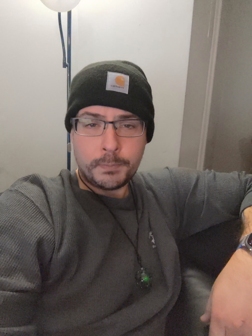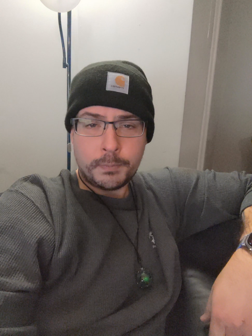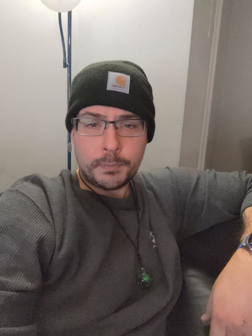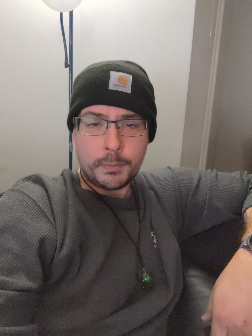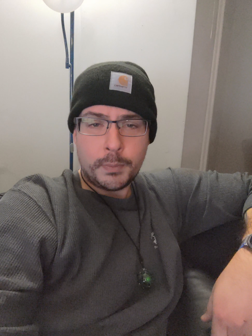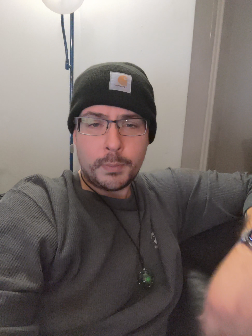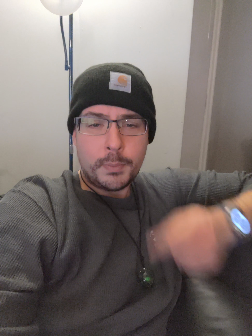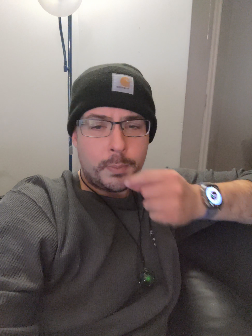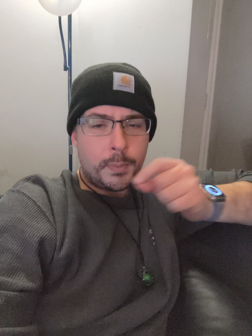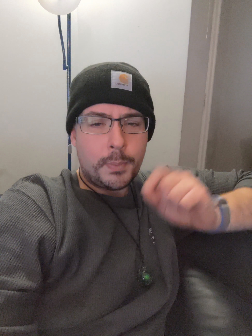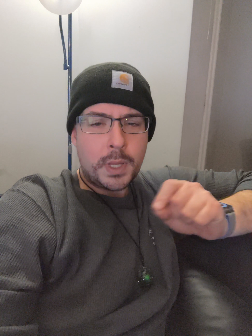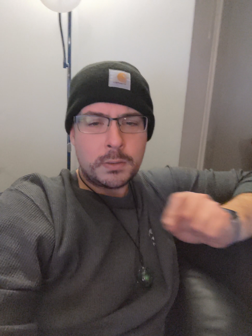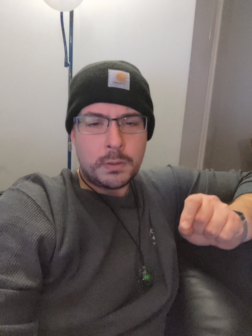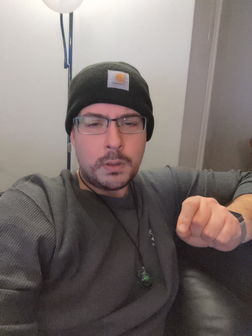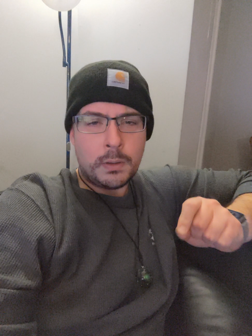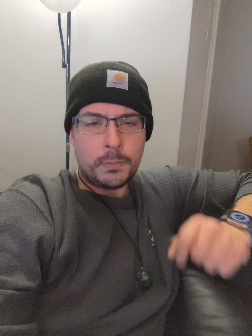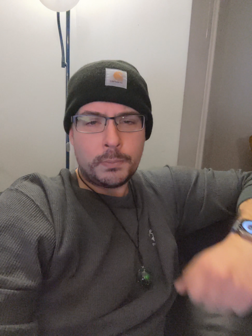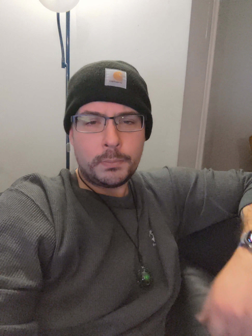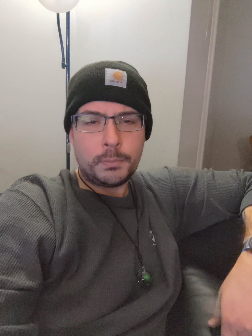pencil